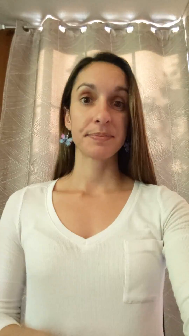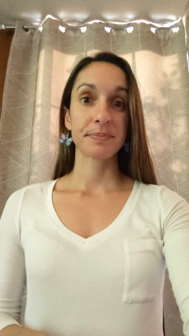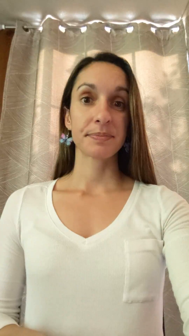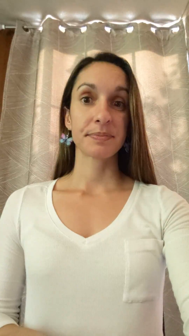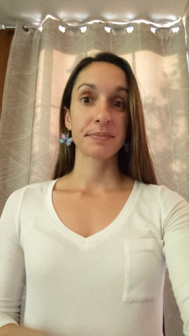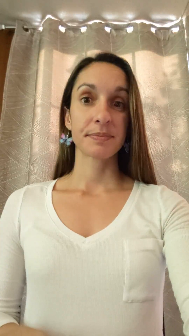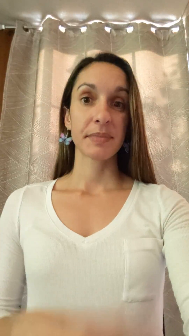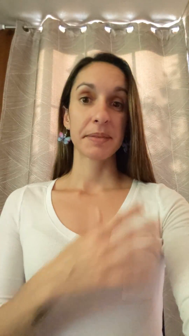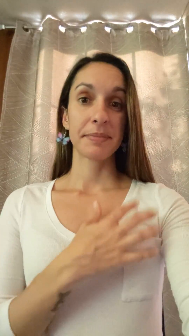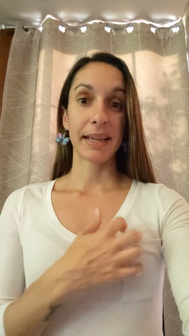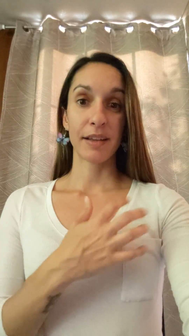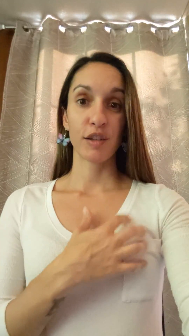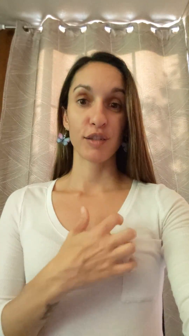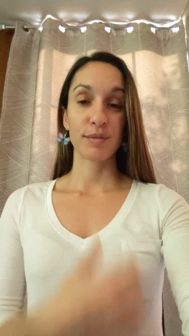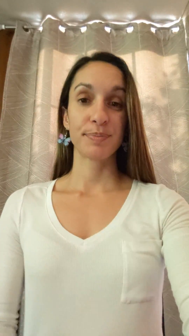bear